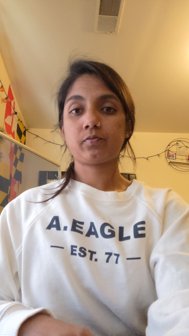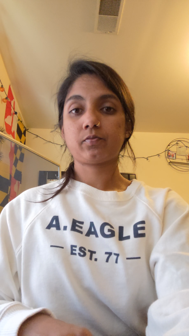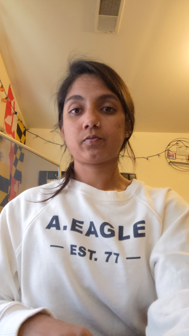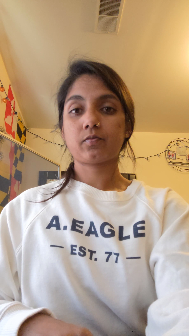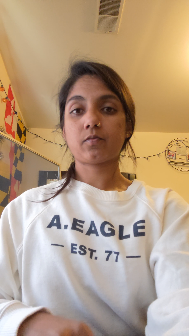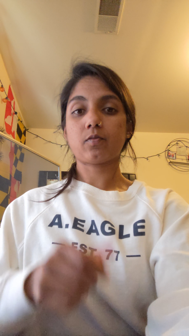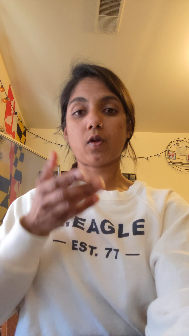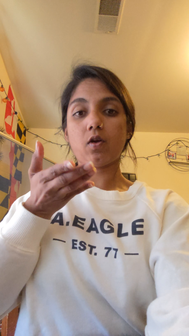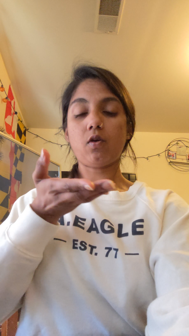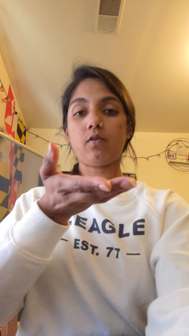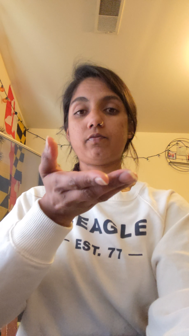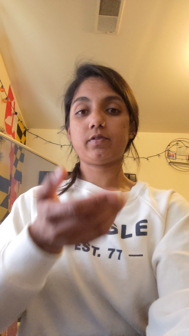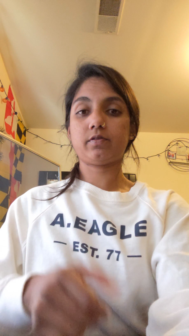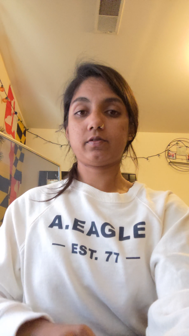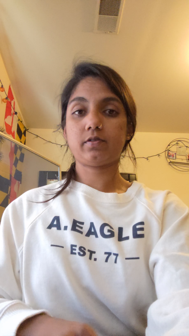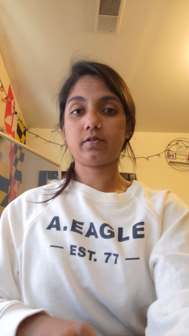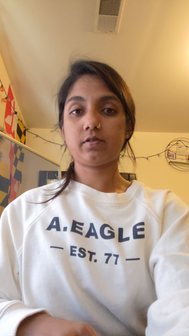oven